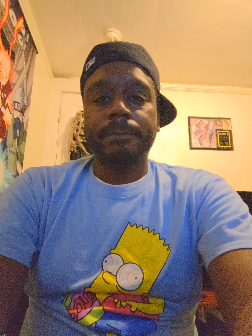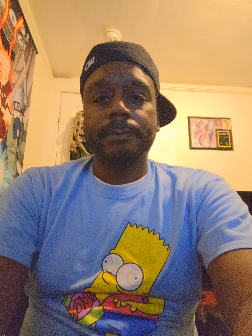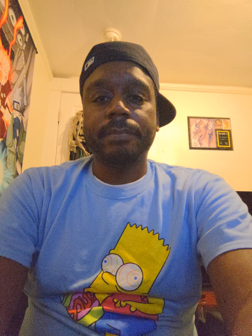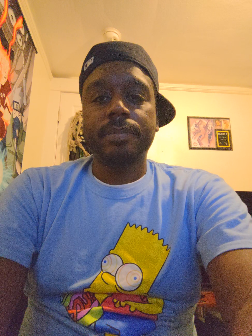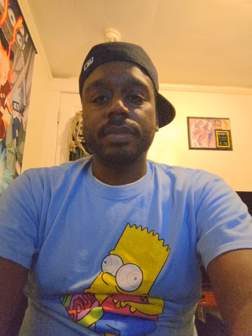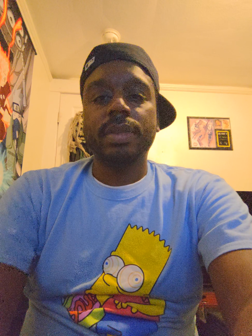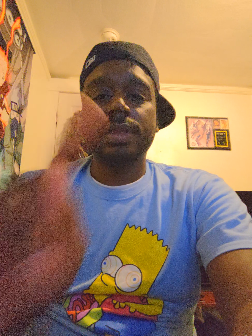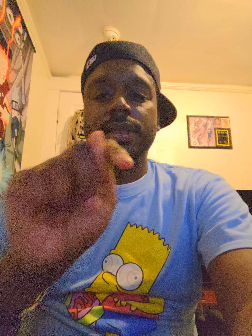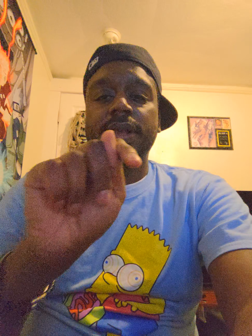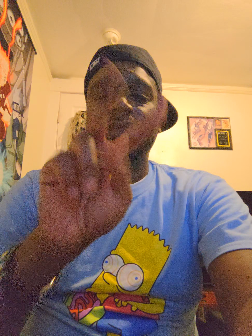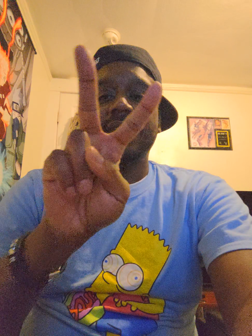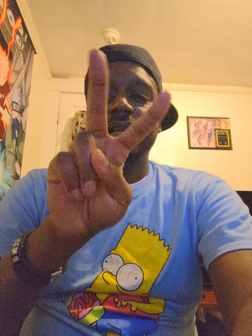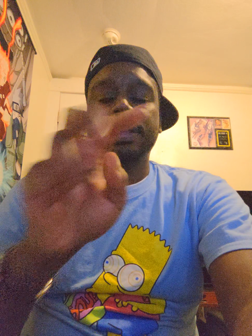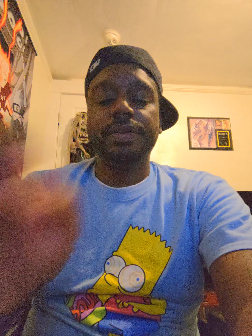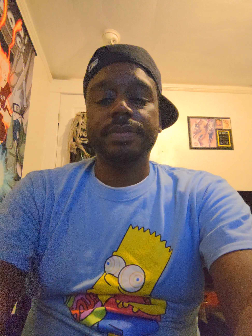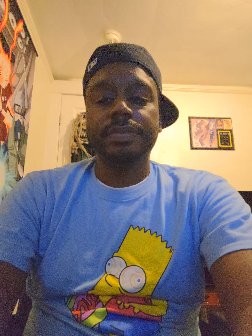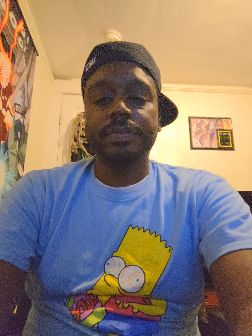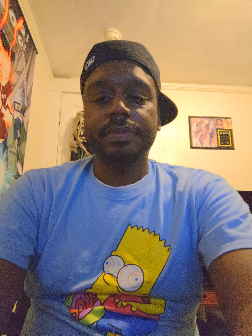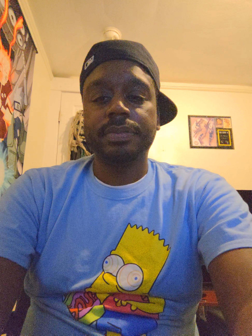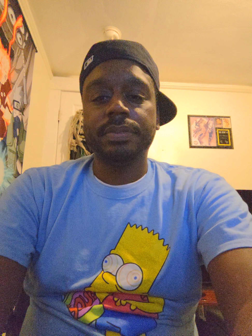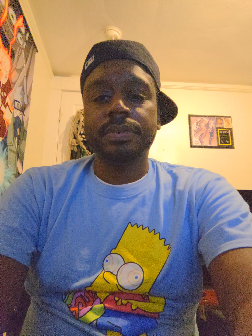TV